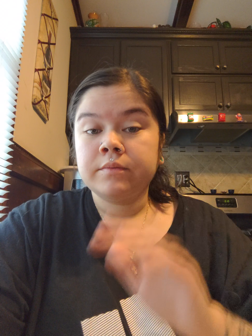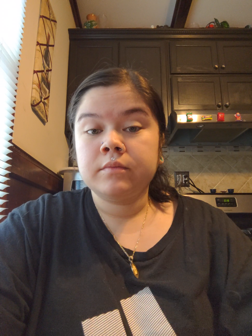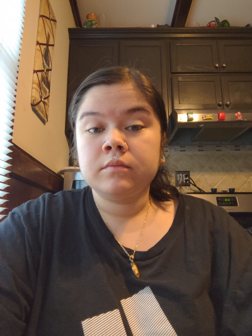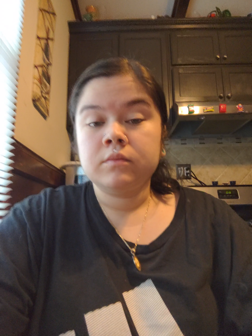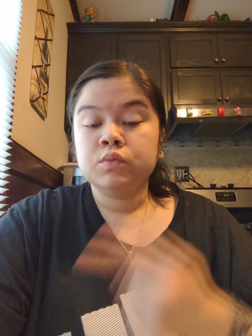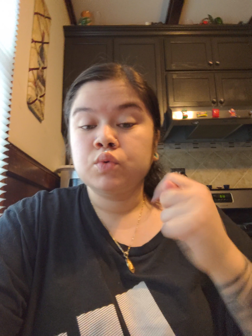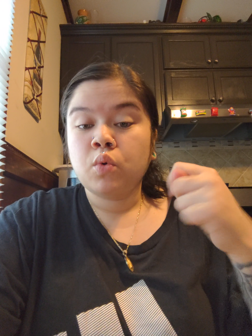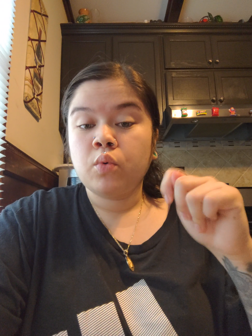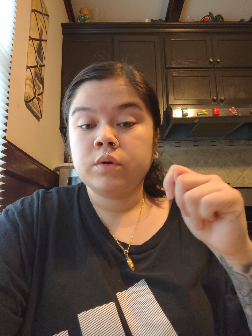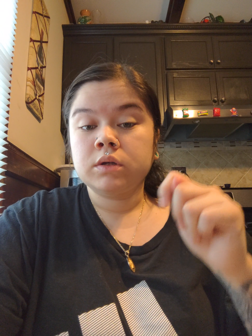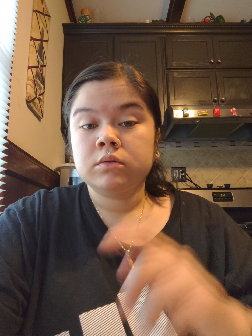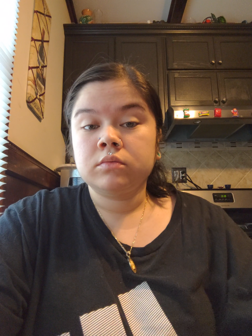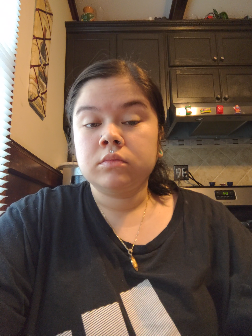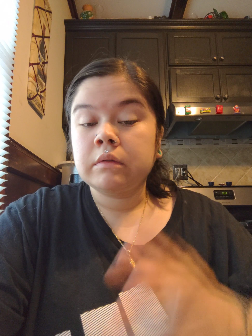toy